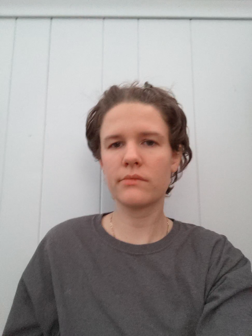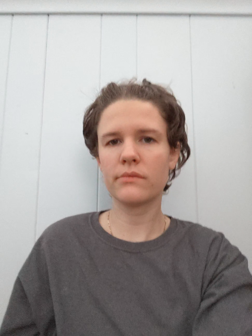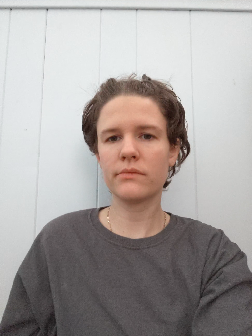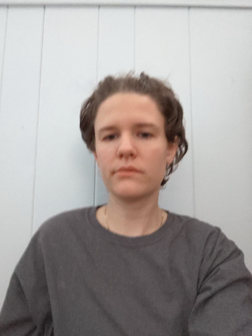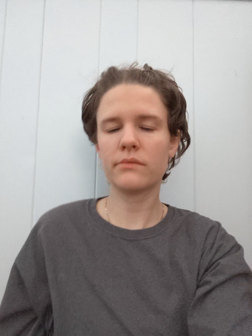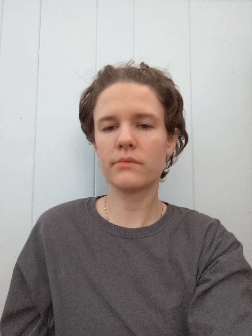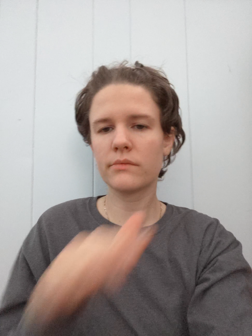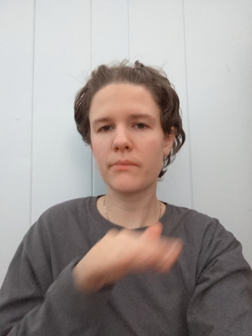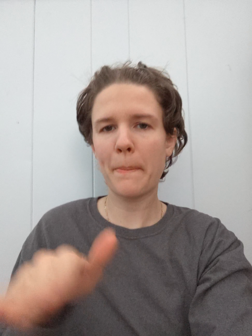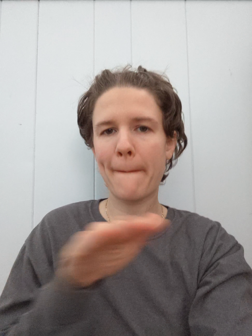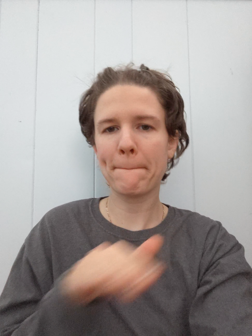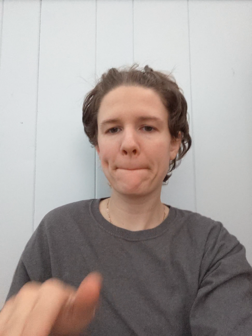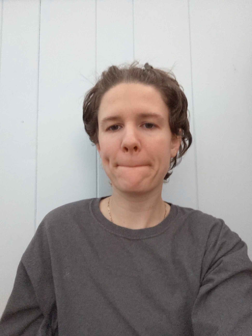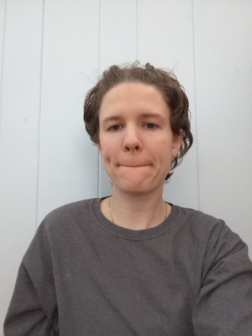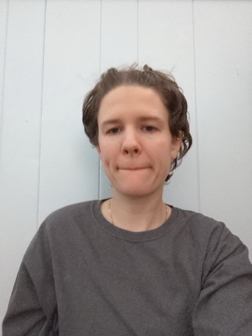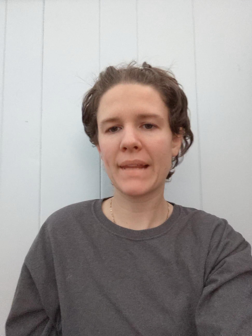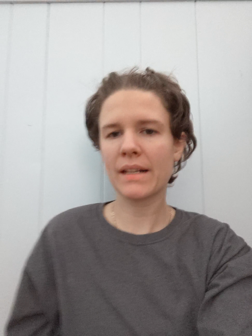clean